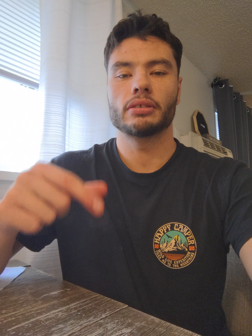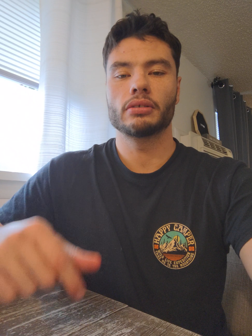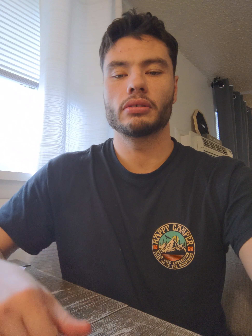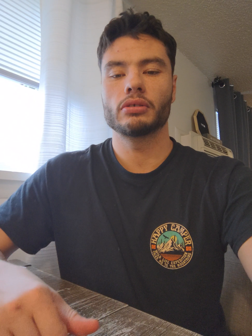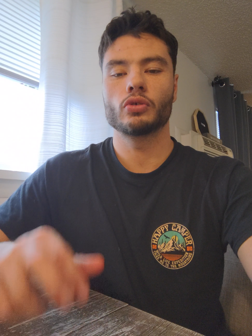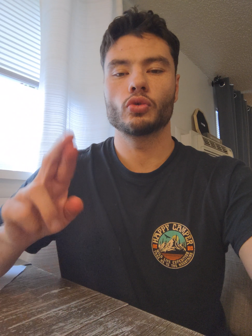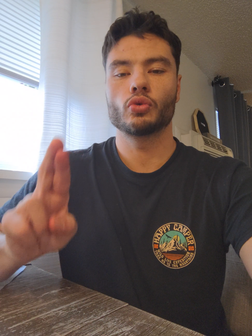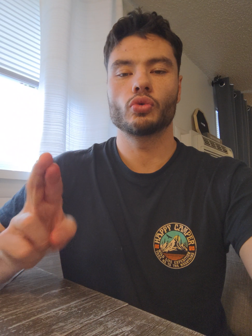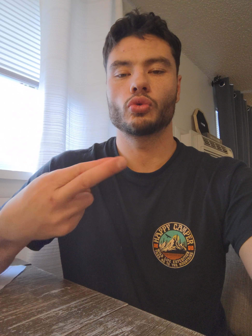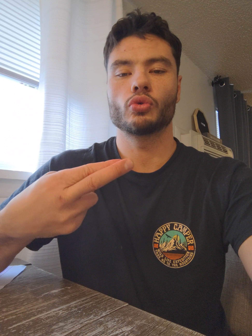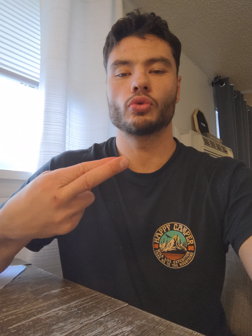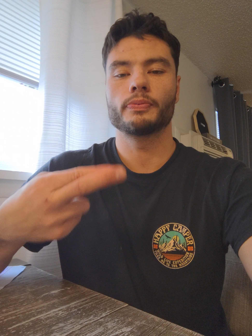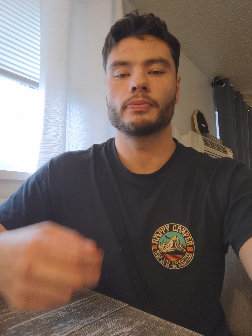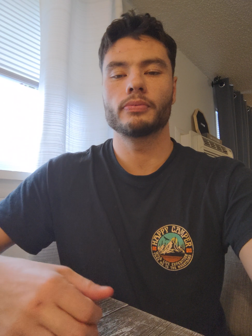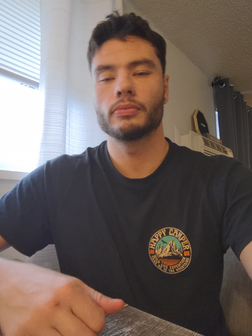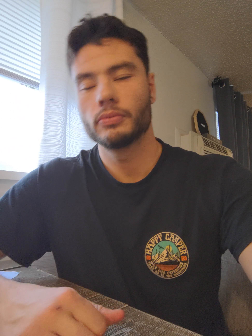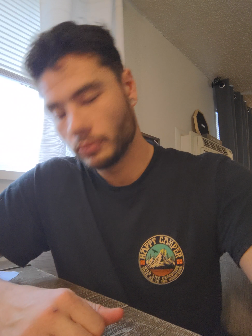room